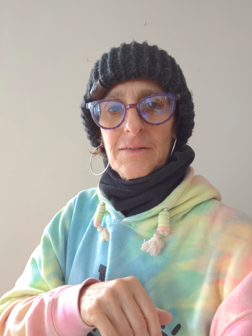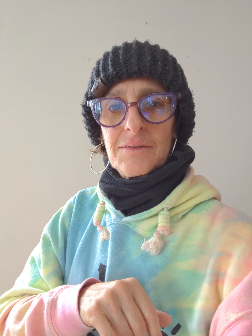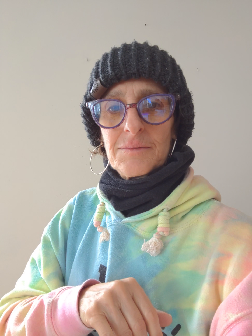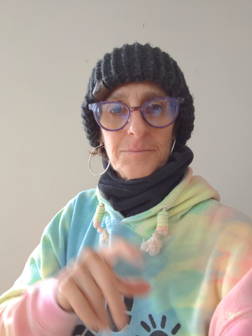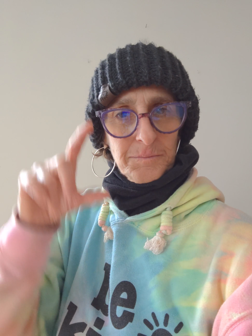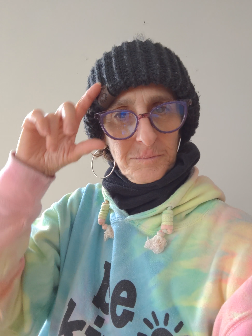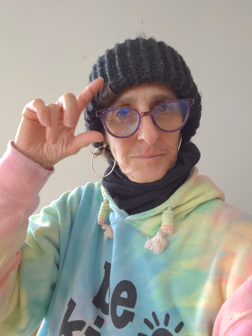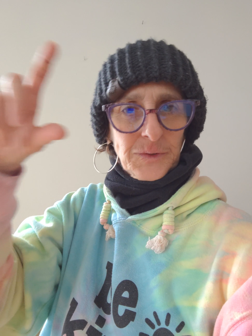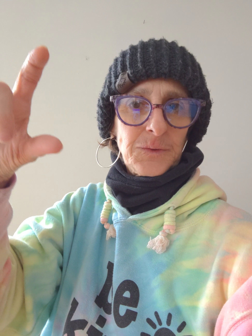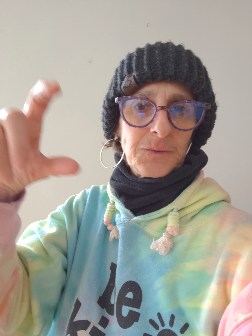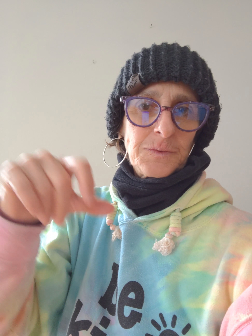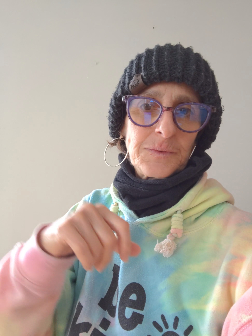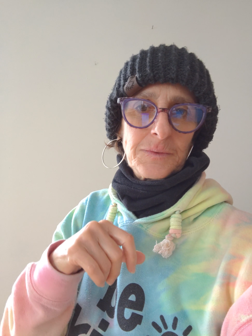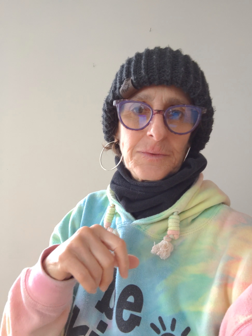moon